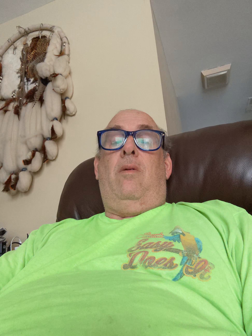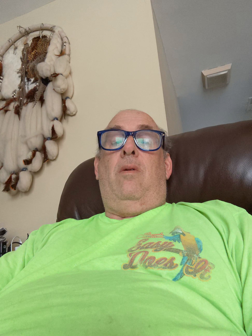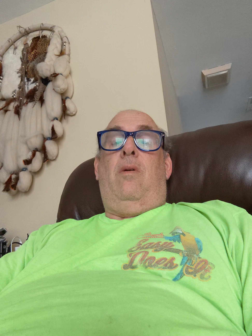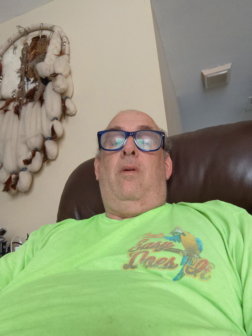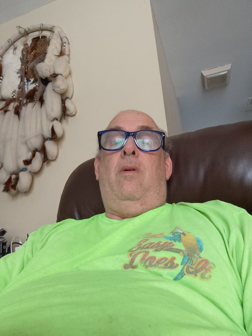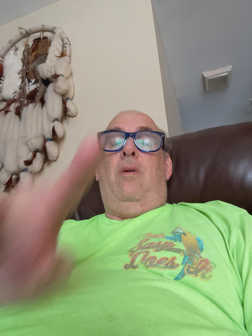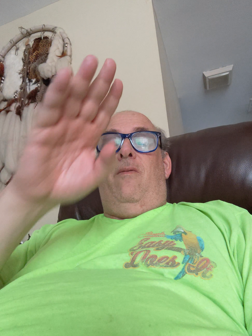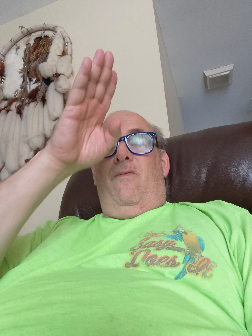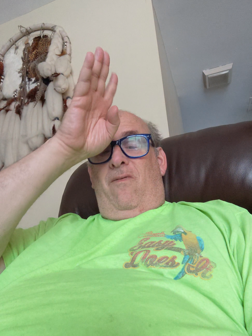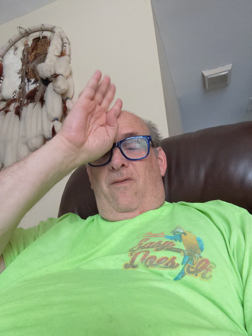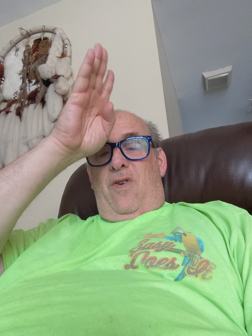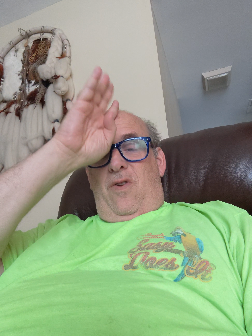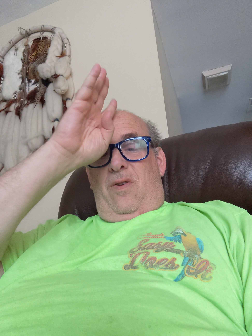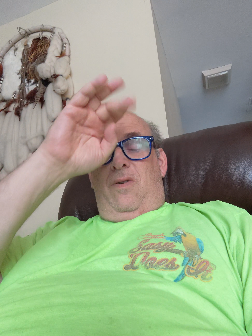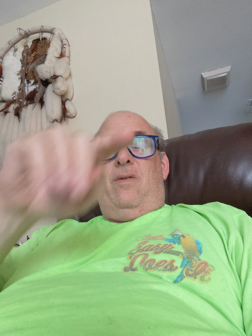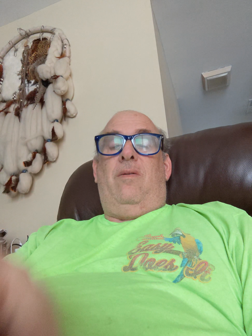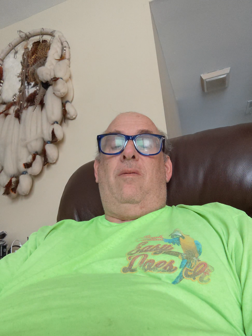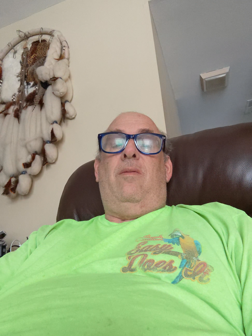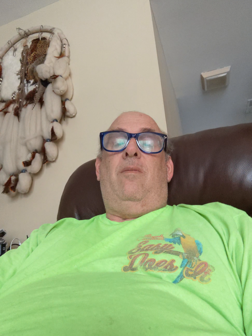fireman